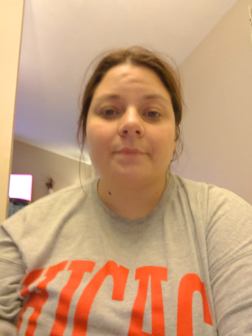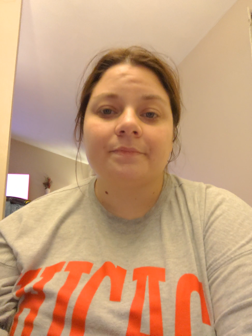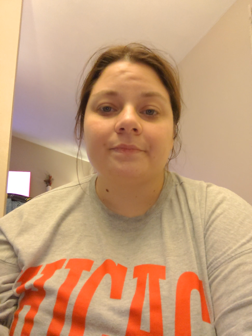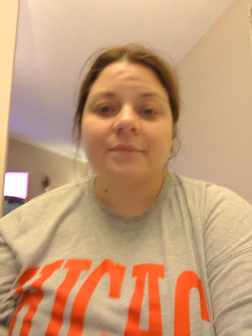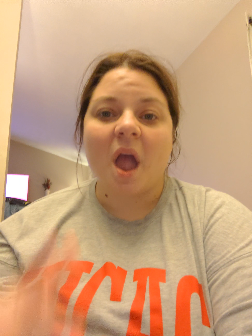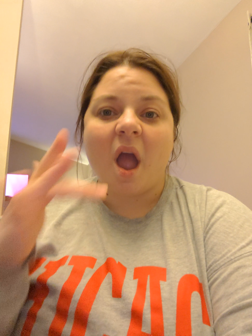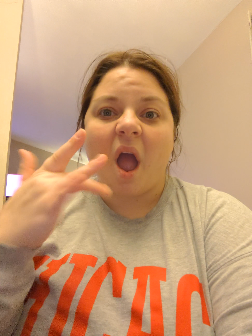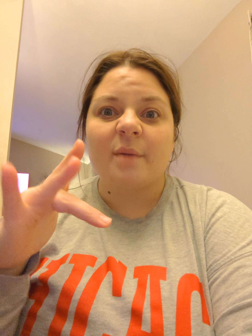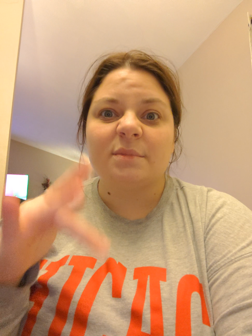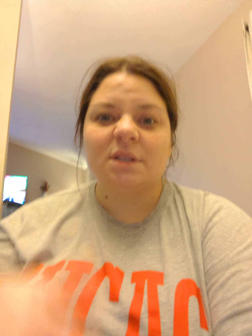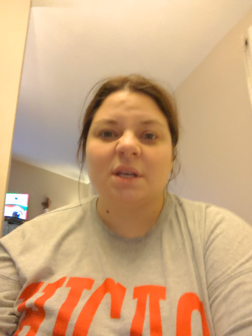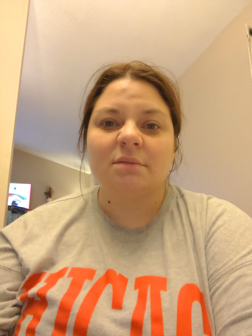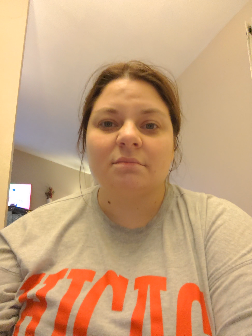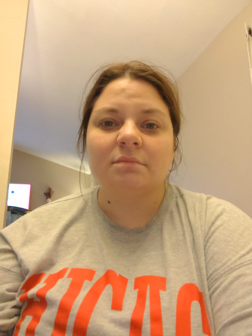empty